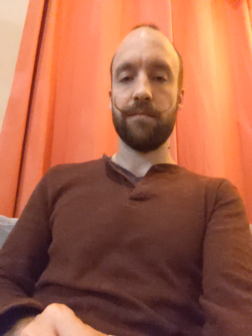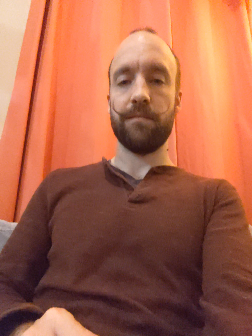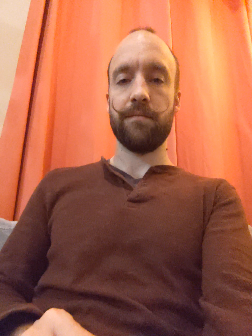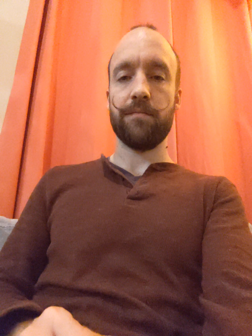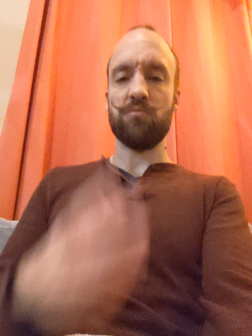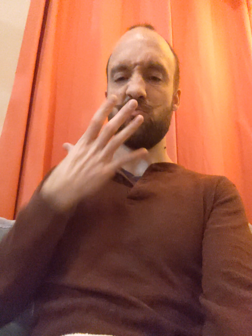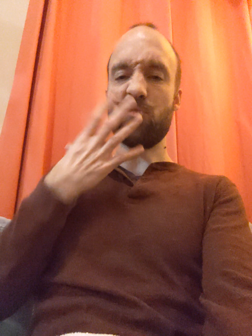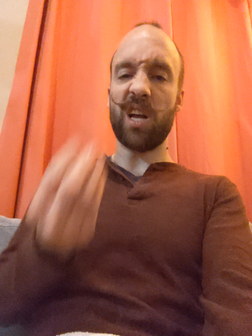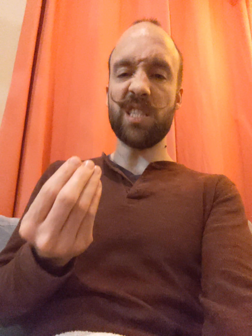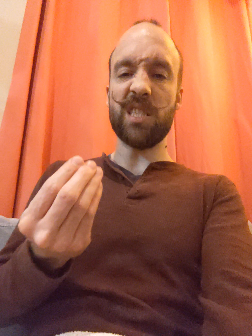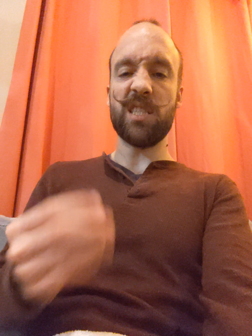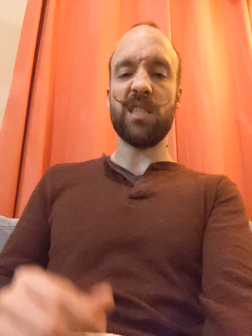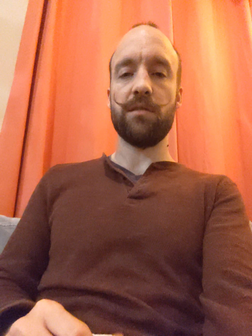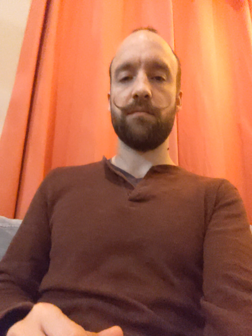wet